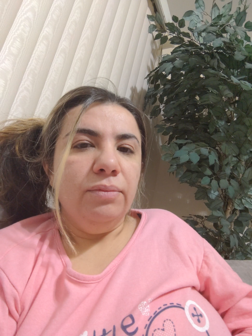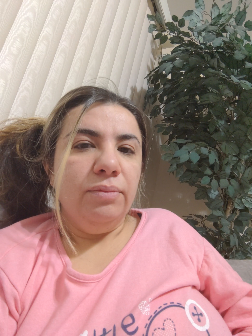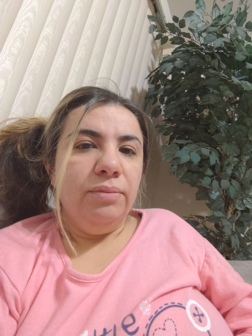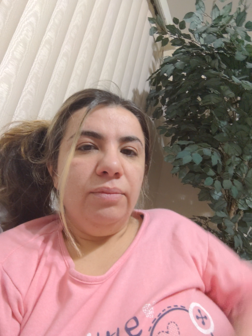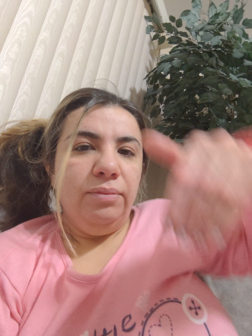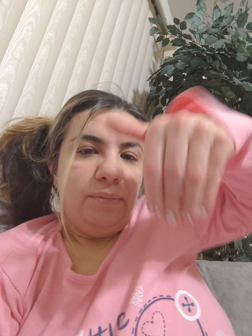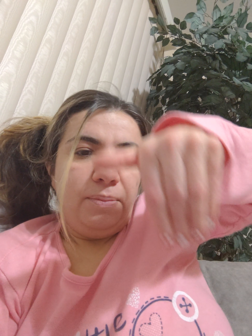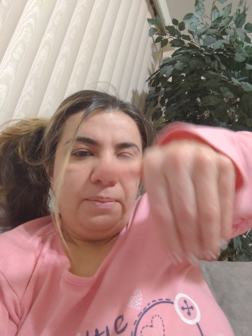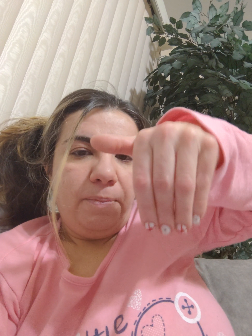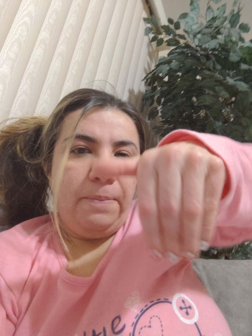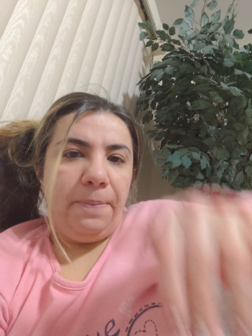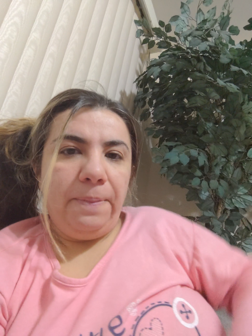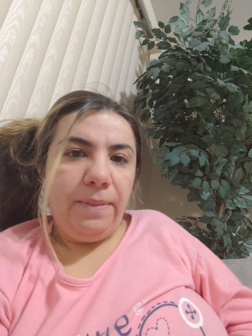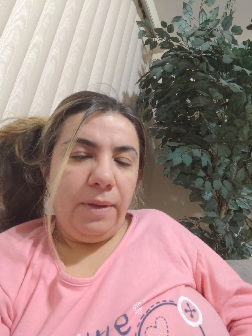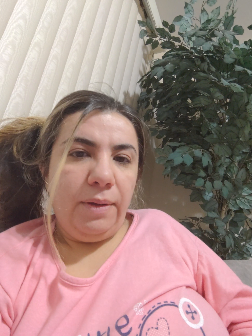night